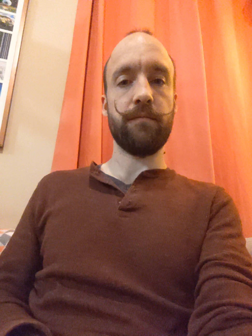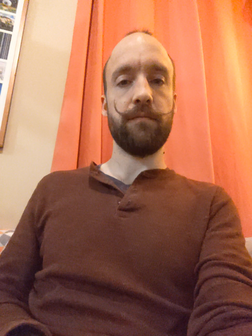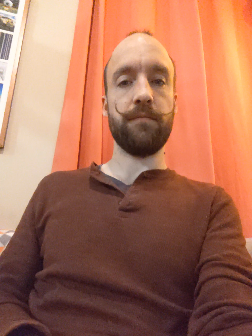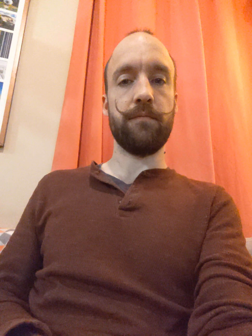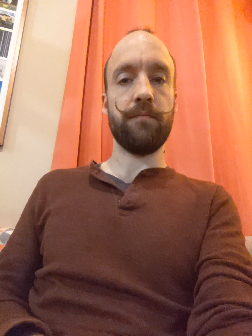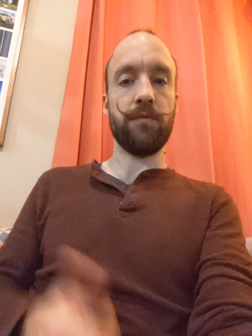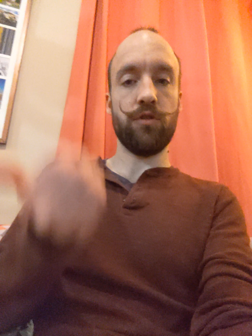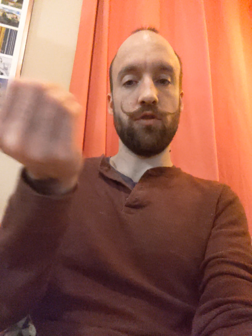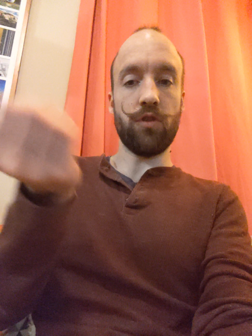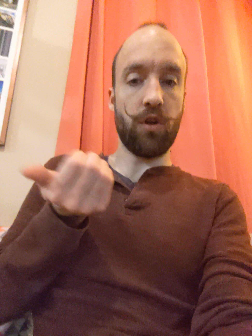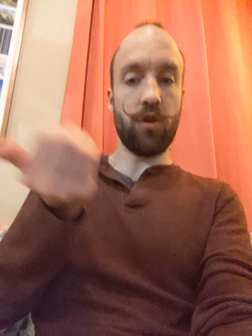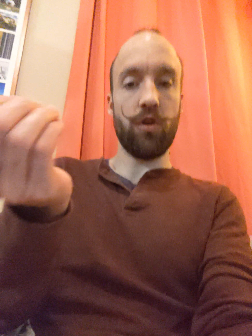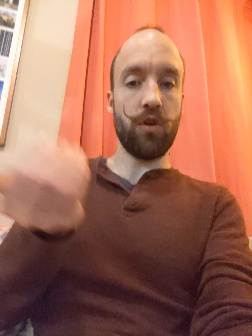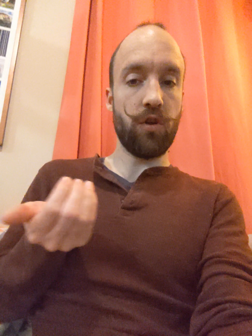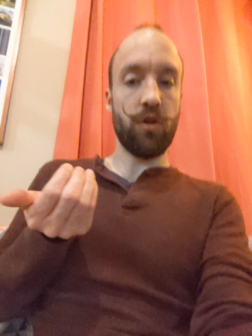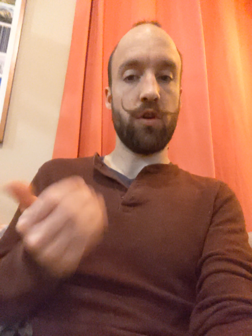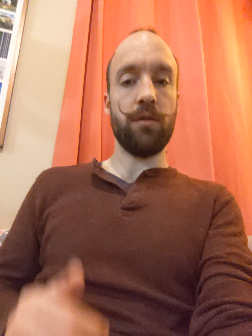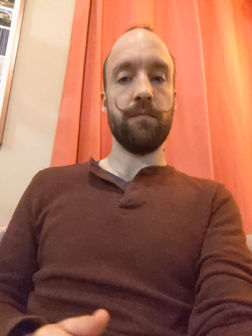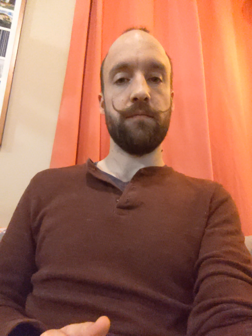drawer